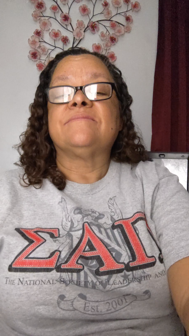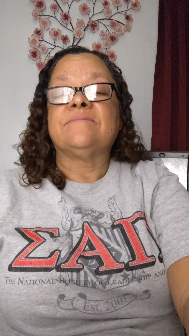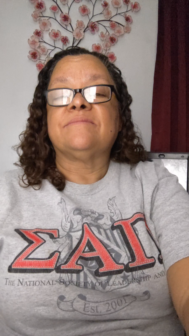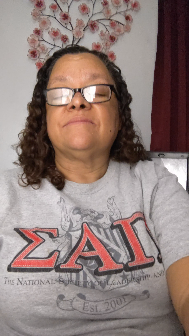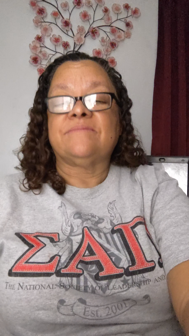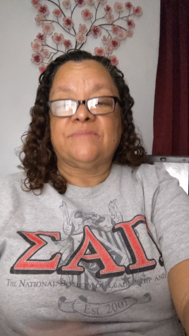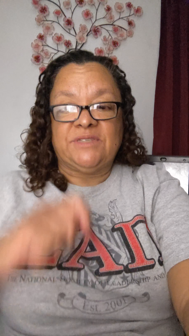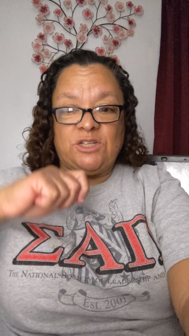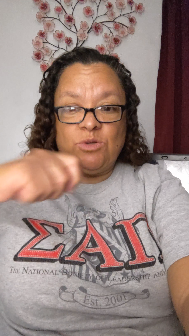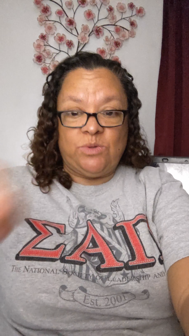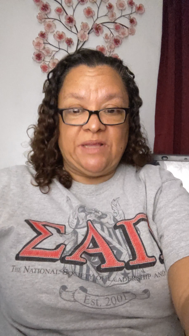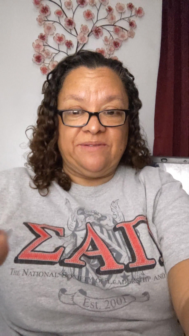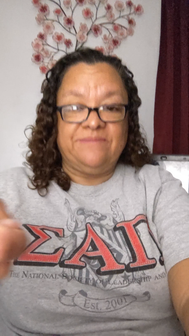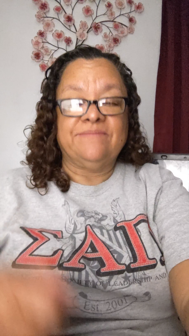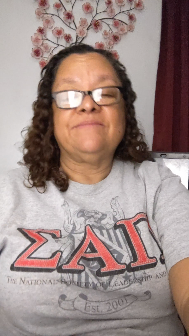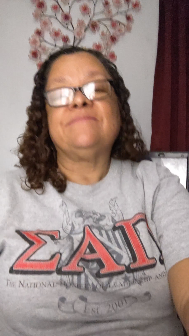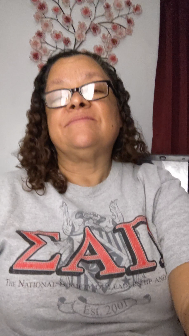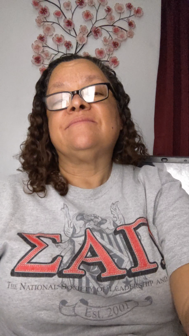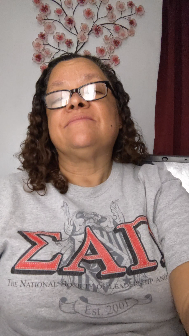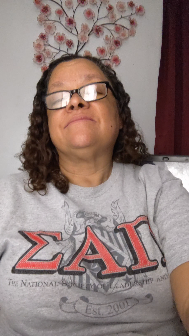rip